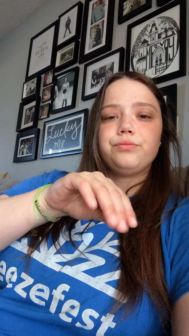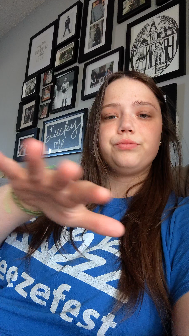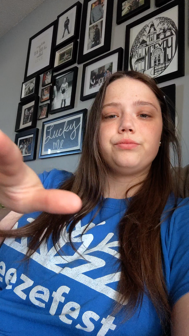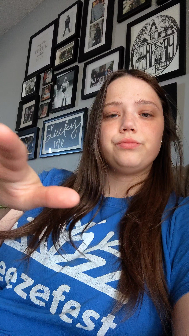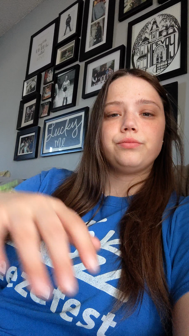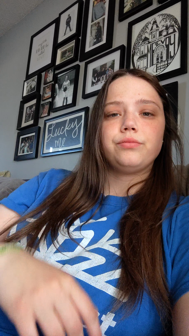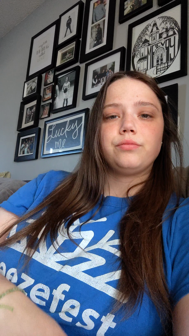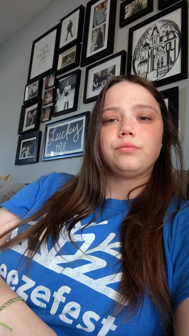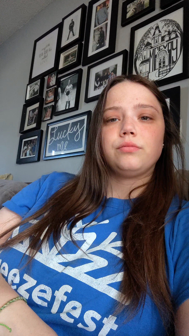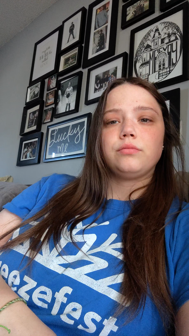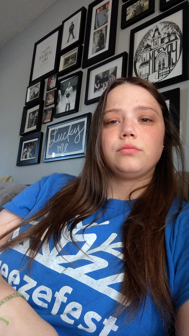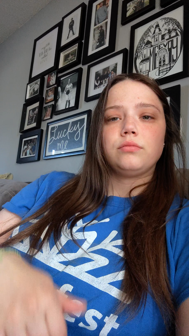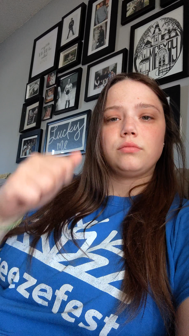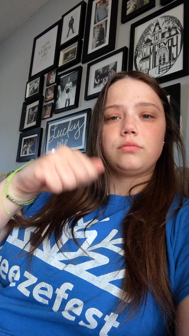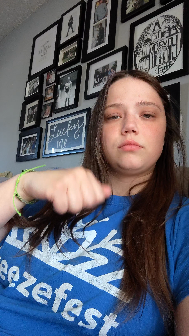rock